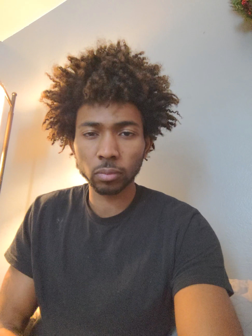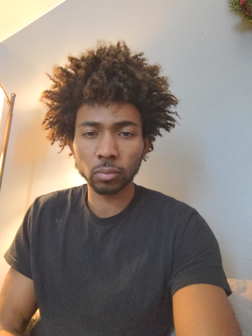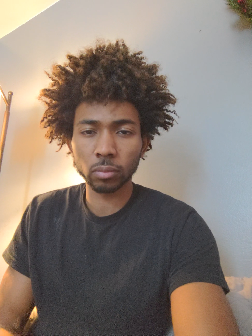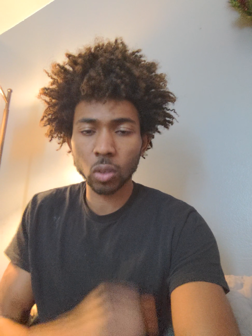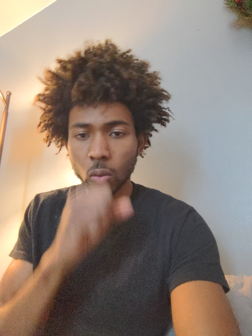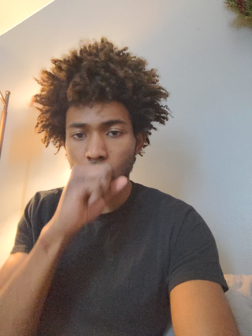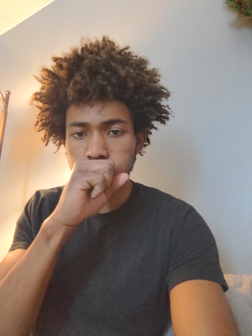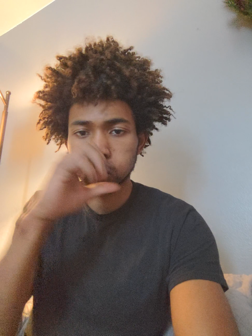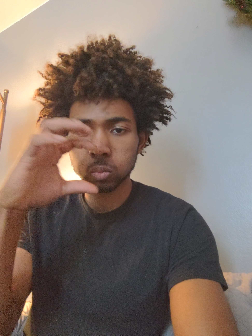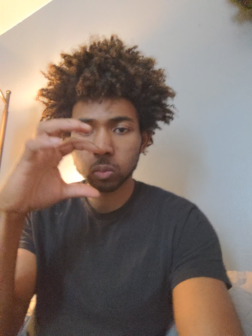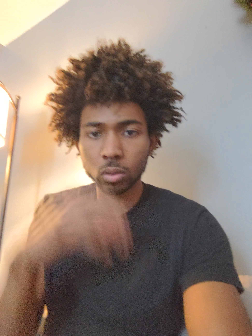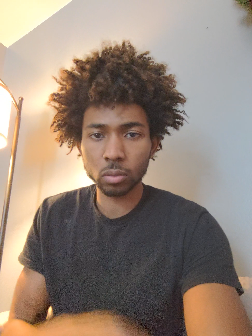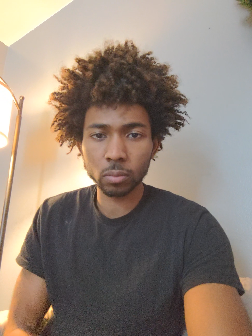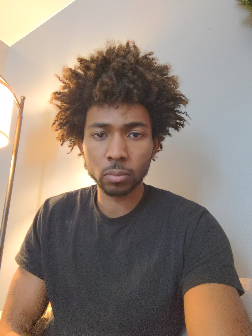balloon